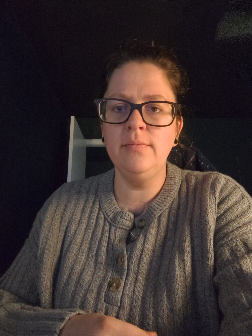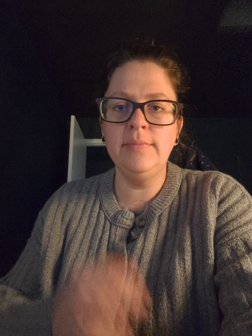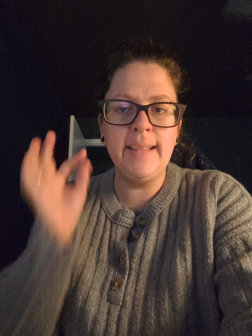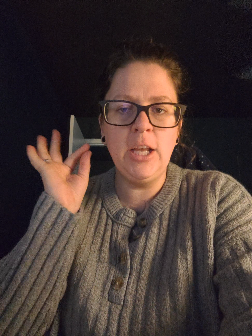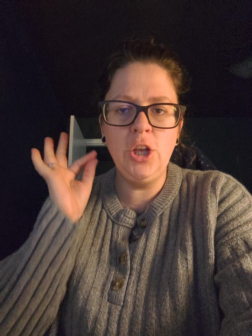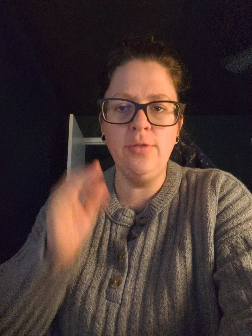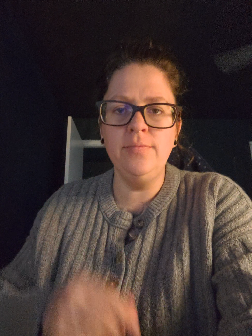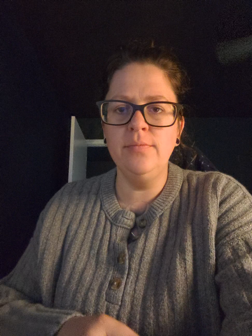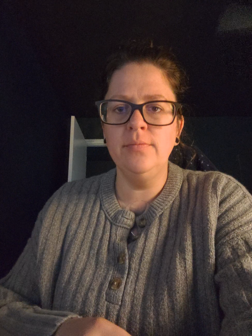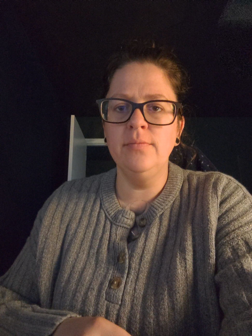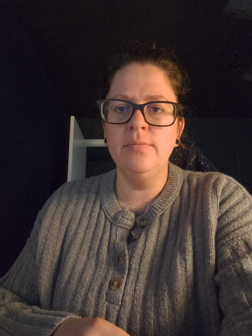hair